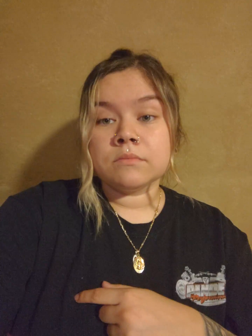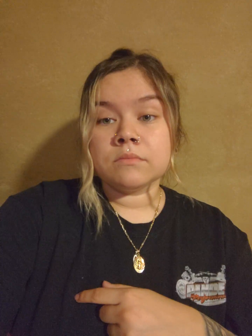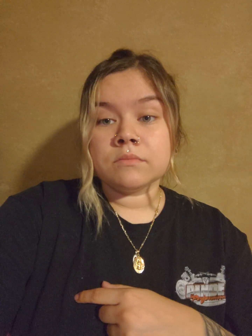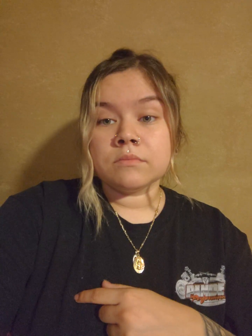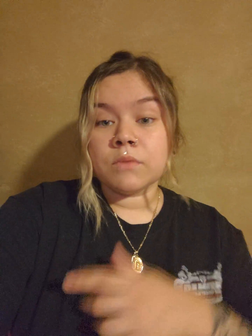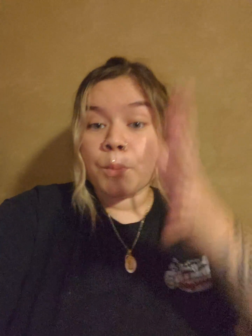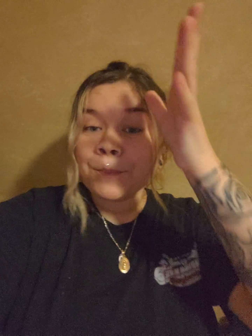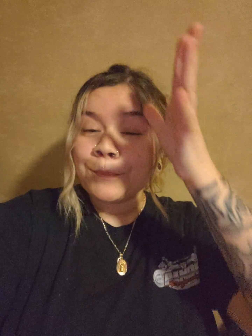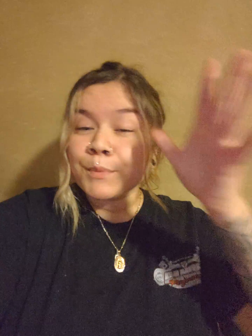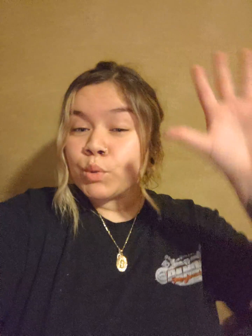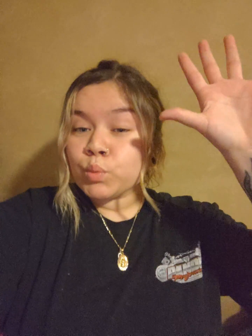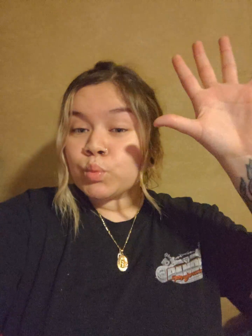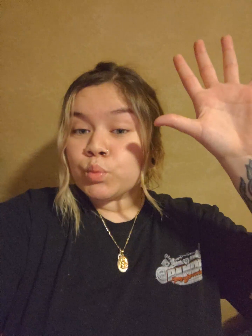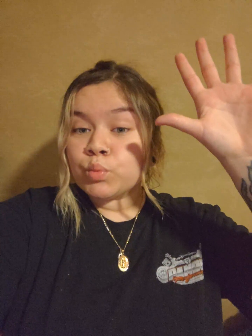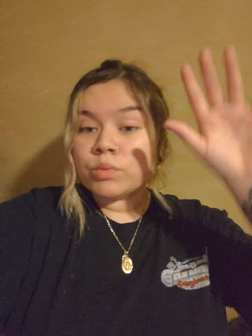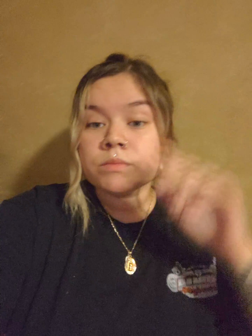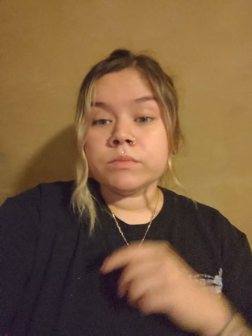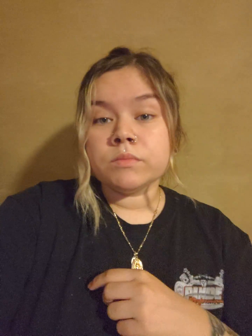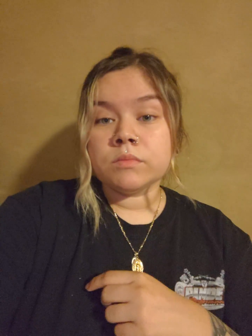moose